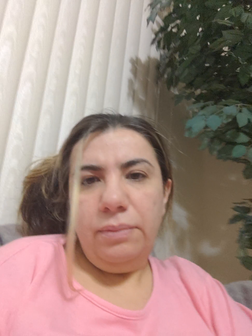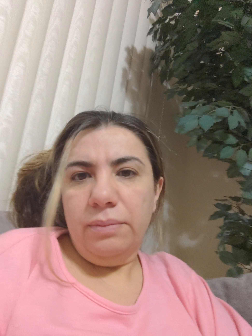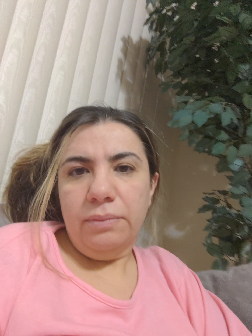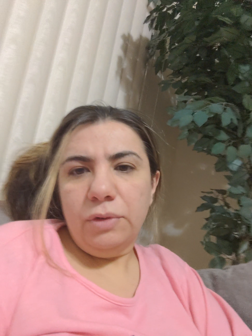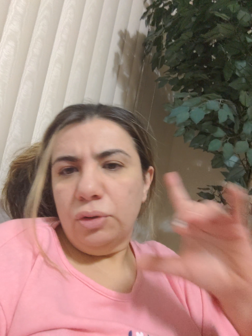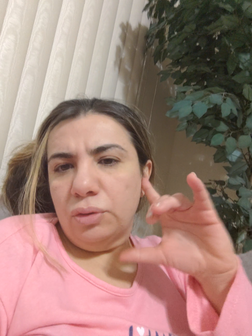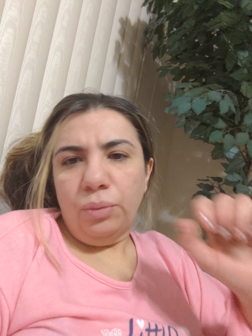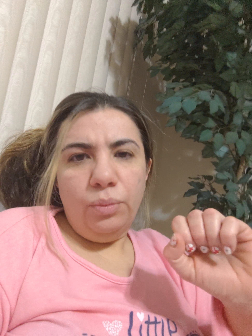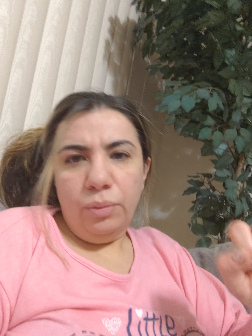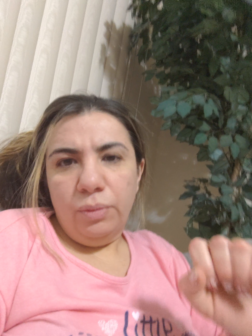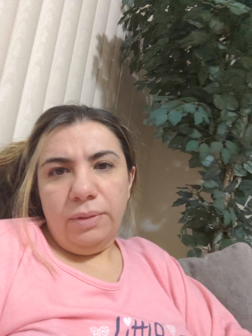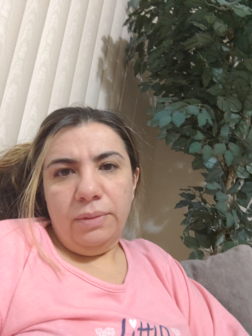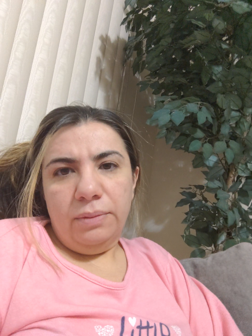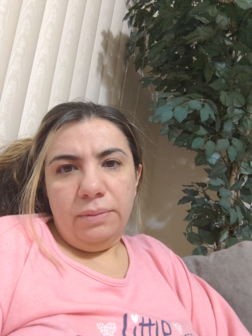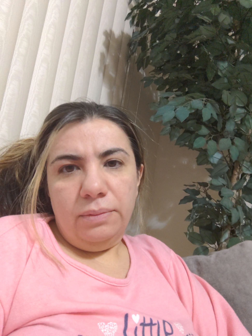loud